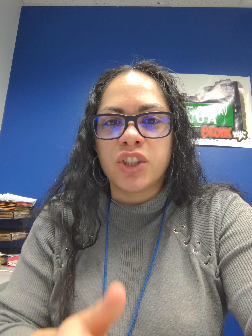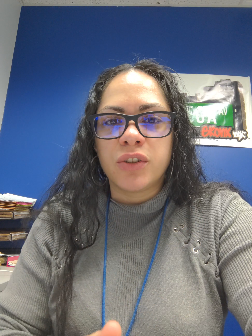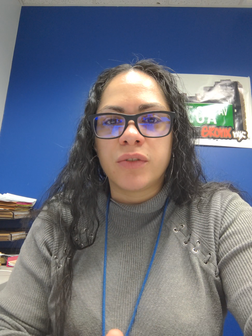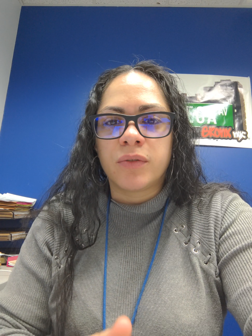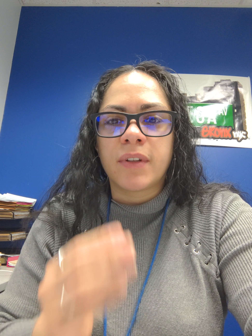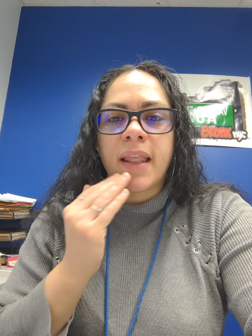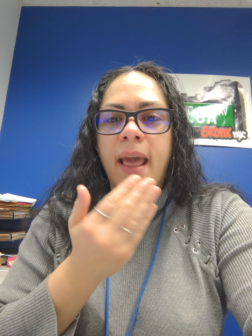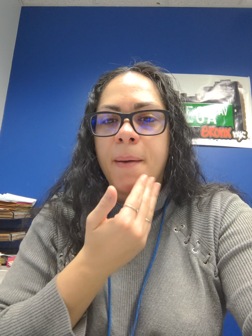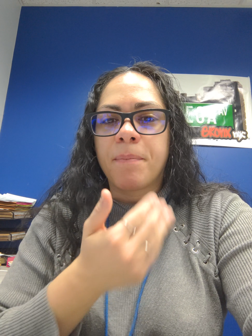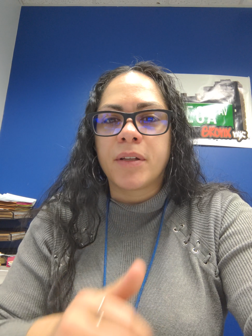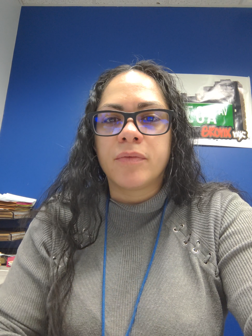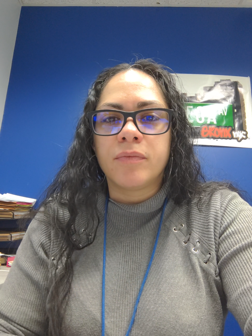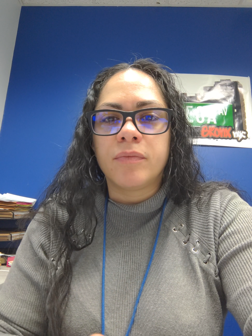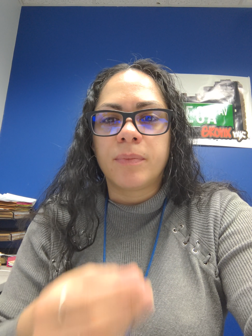napkin